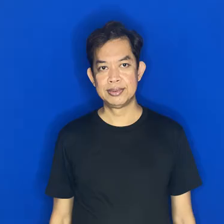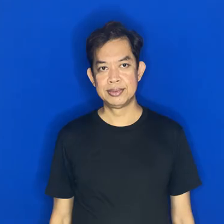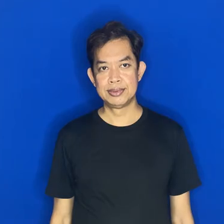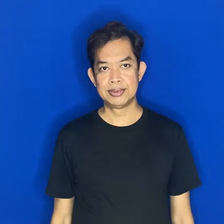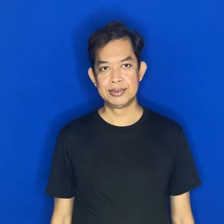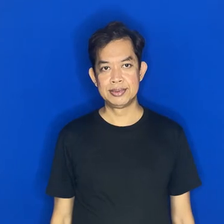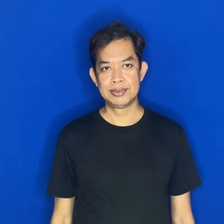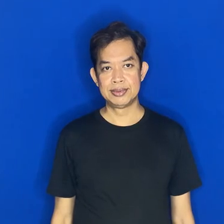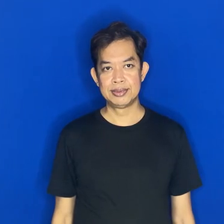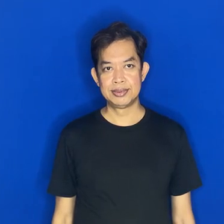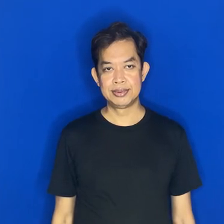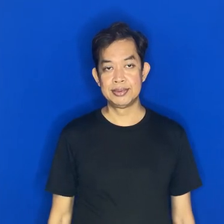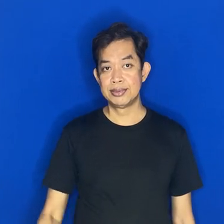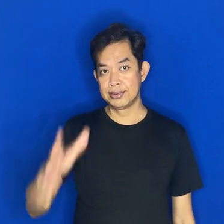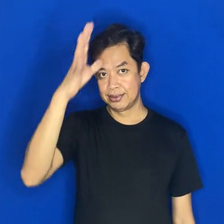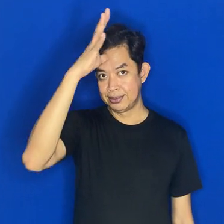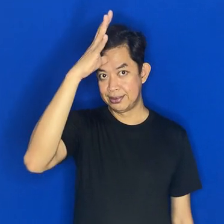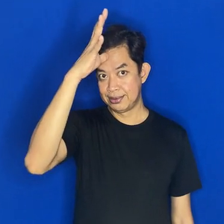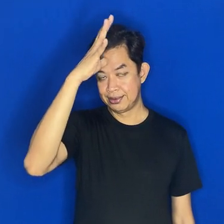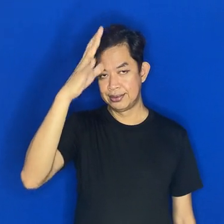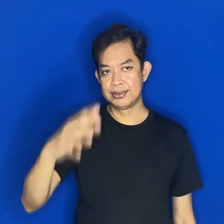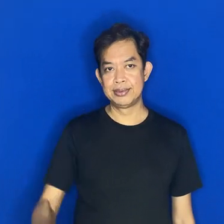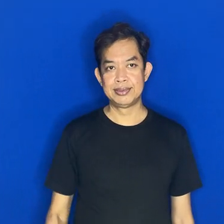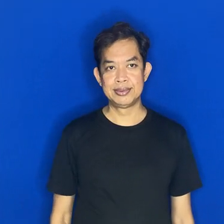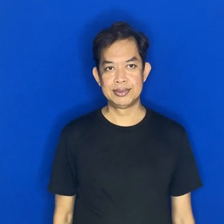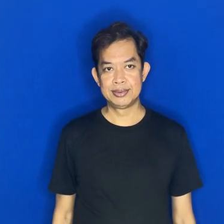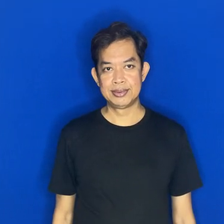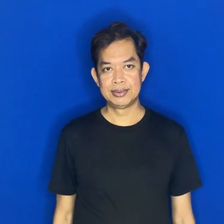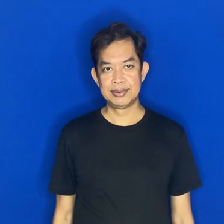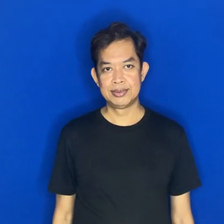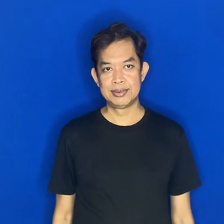father